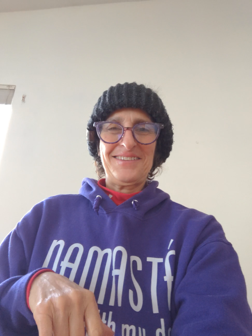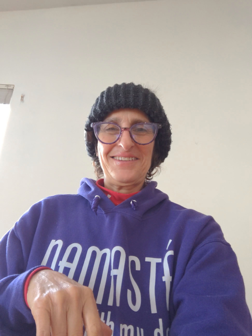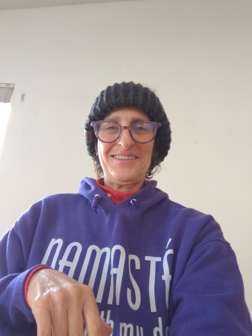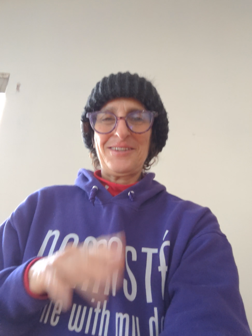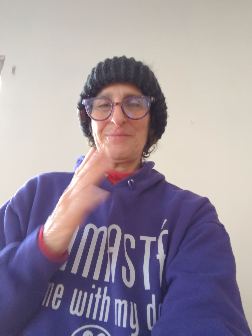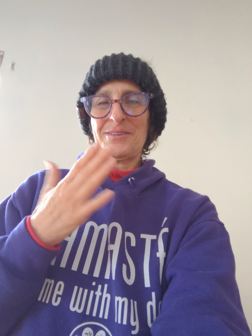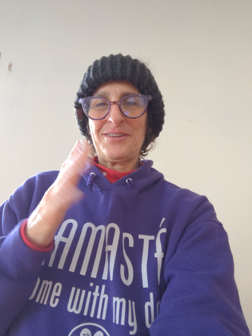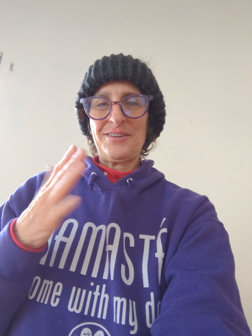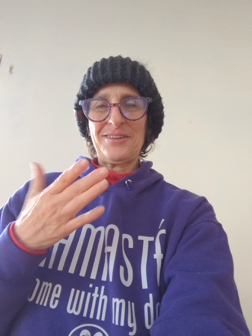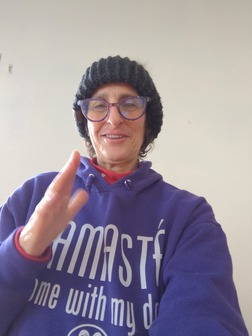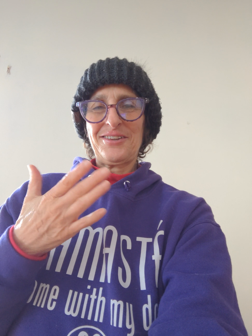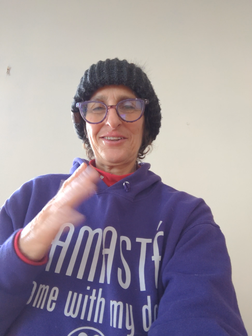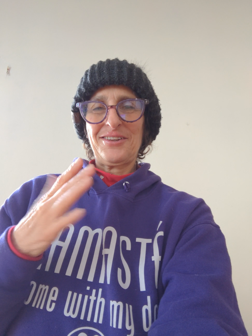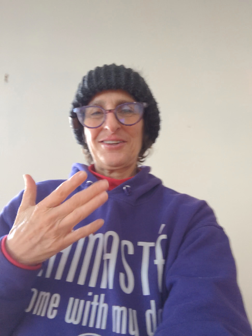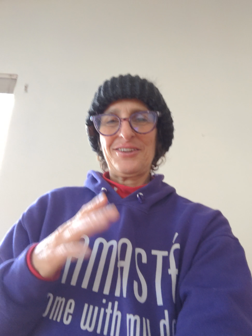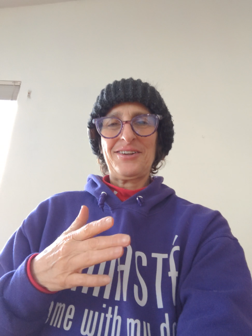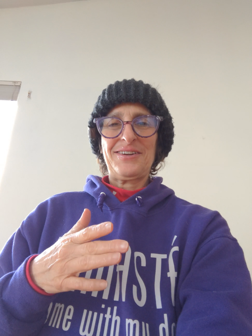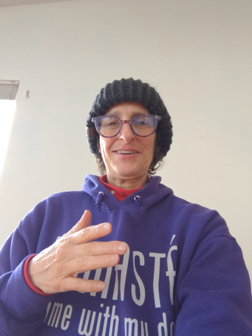book